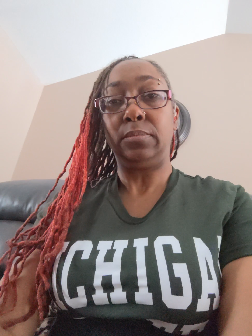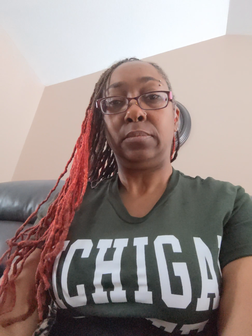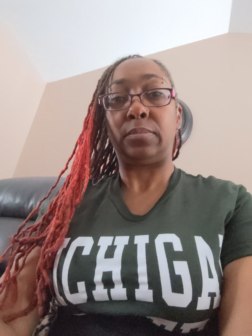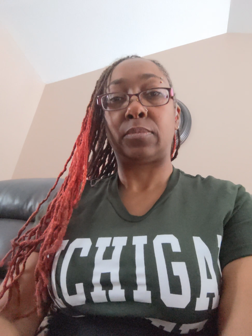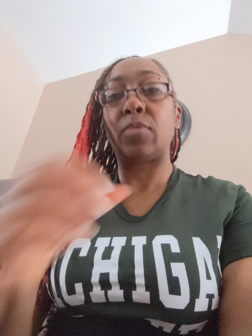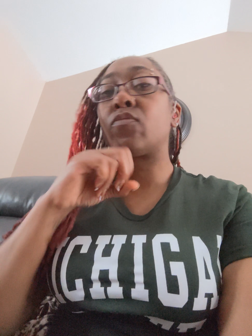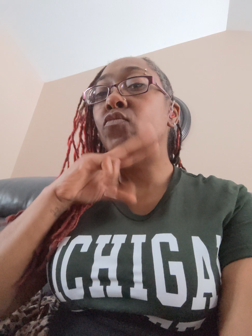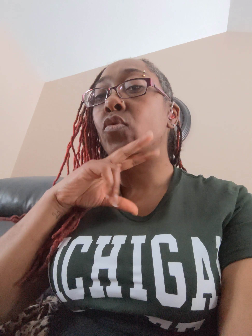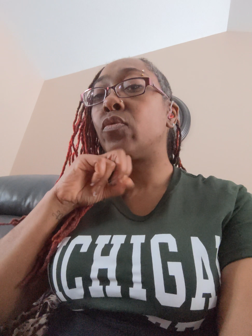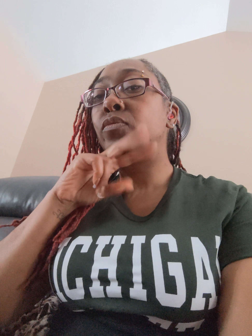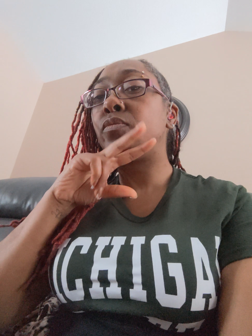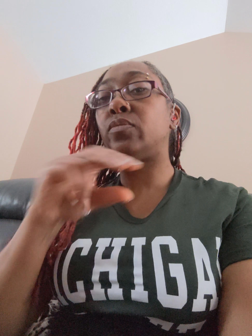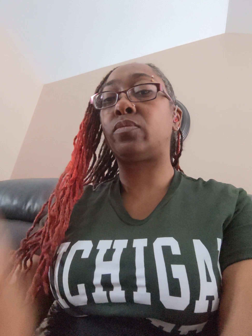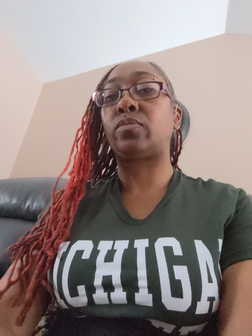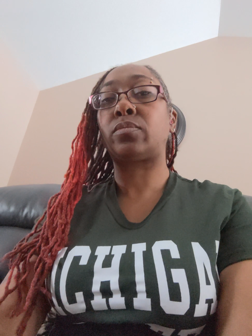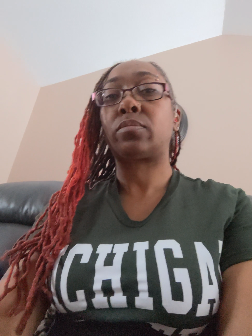frog